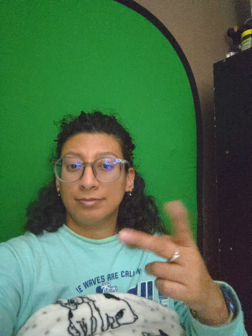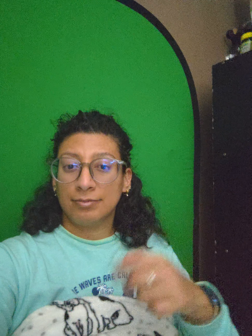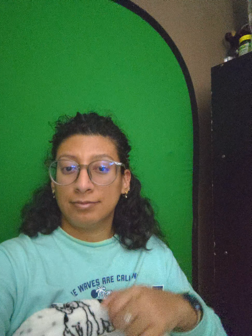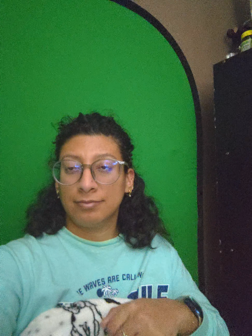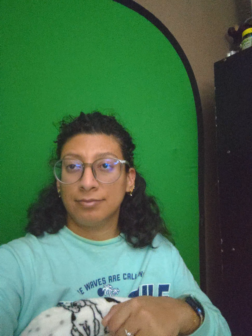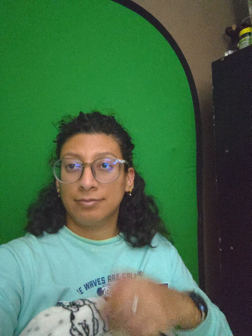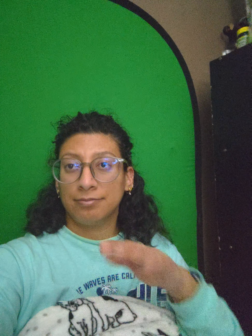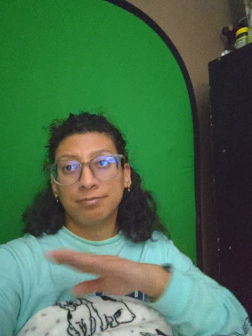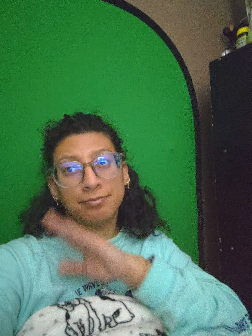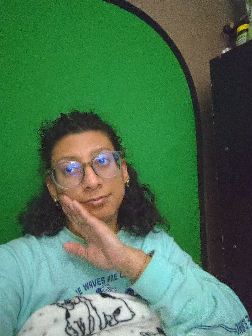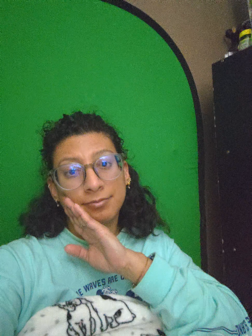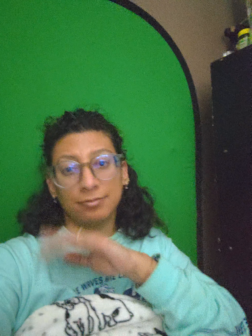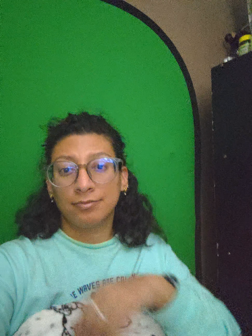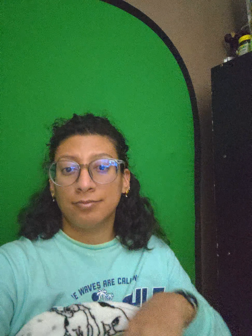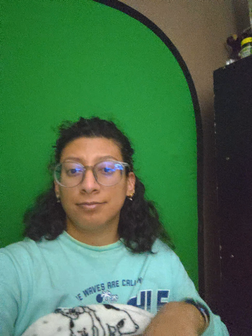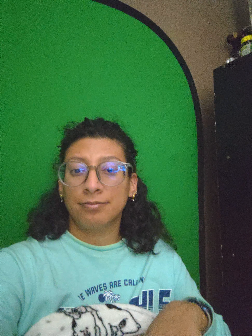bed